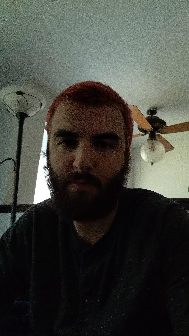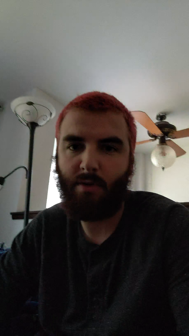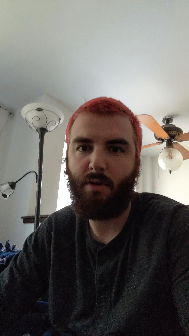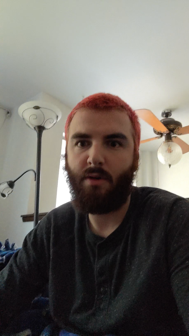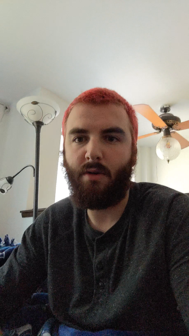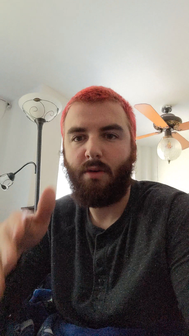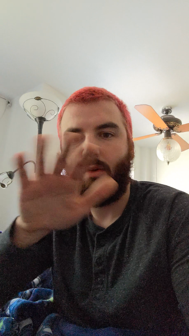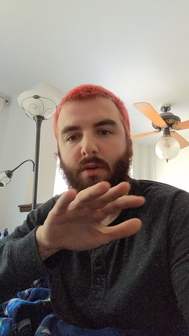cover